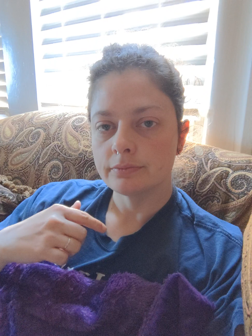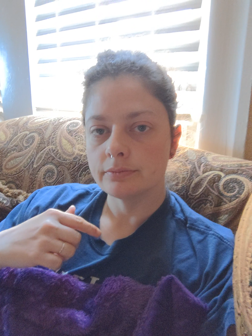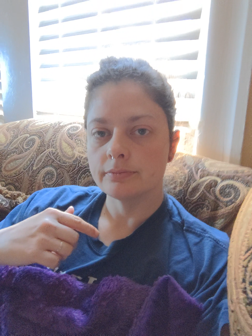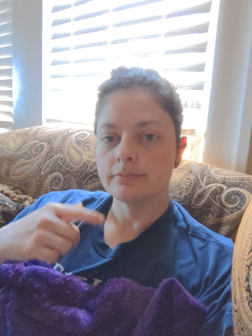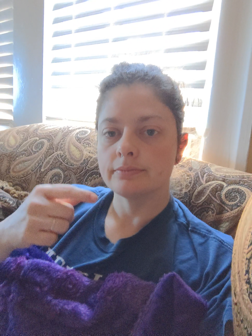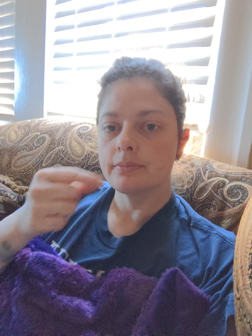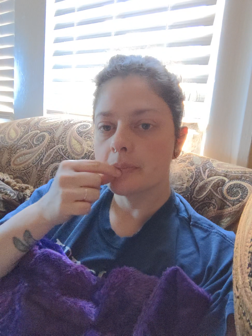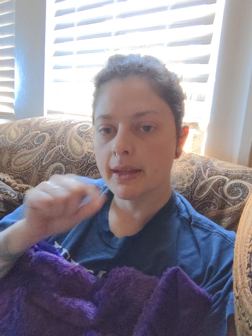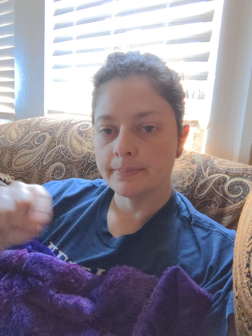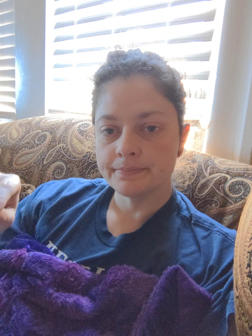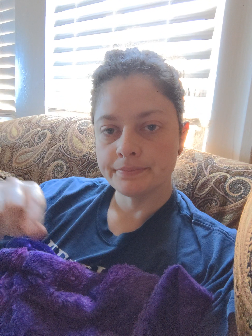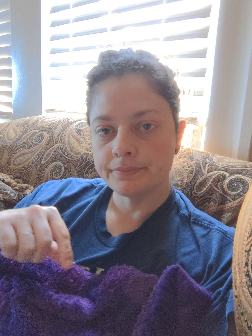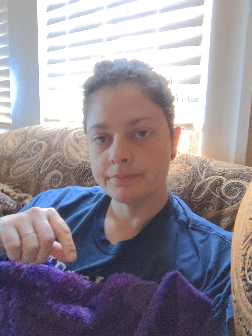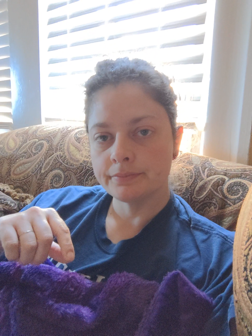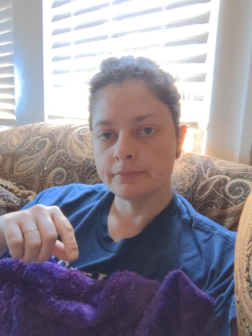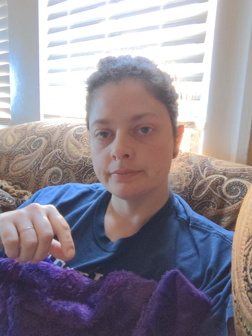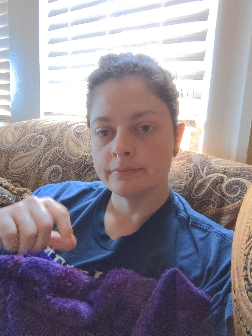pen